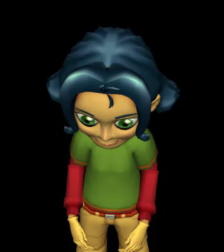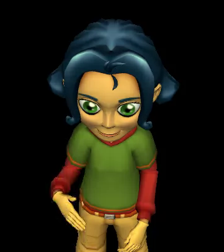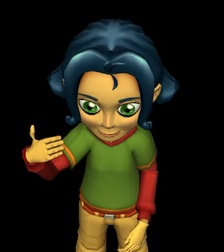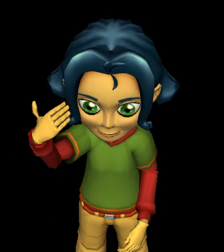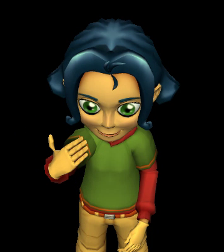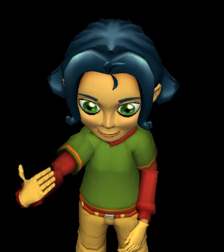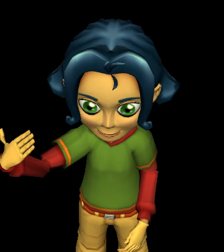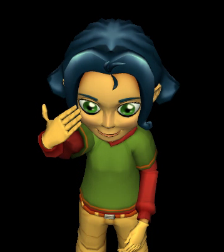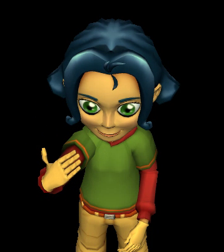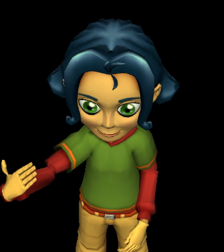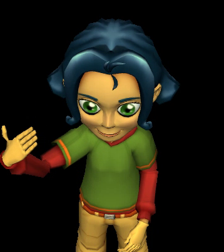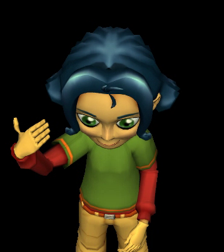حيوان